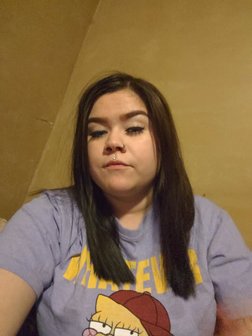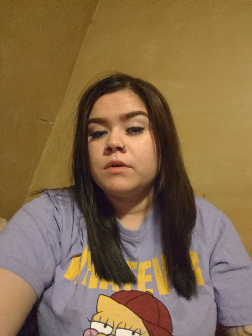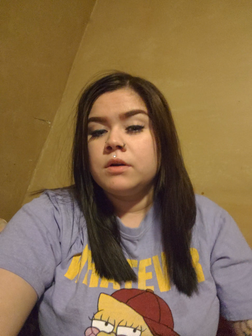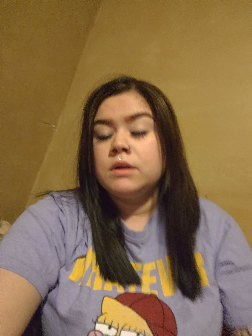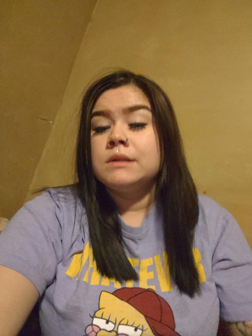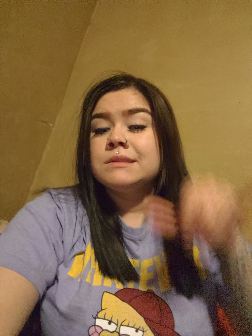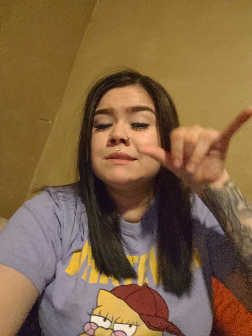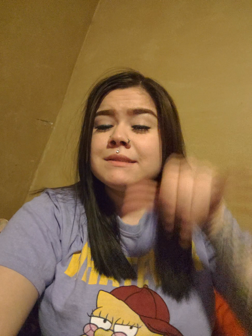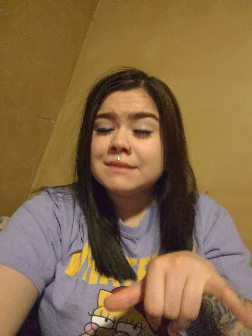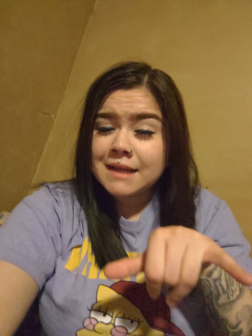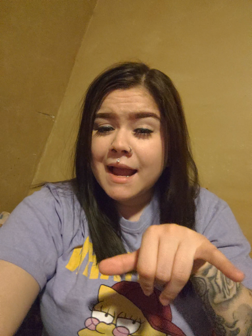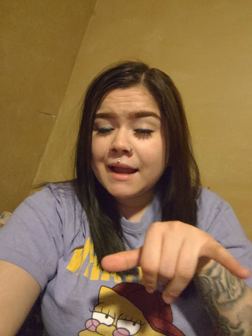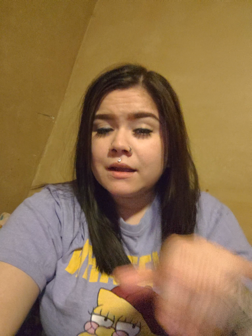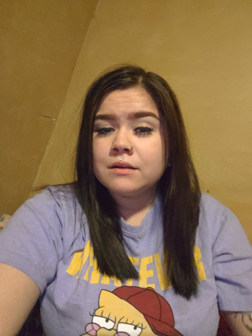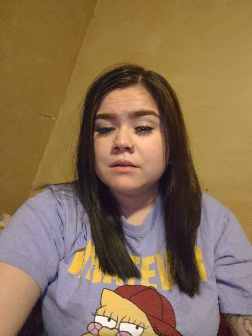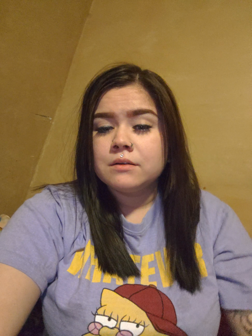stay